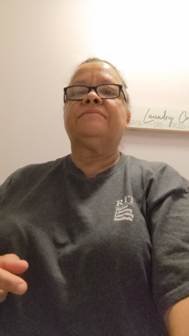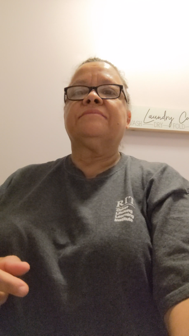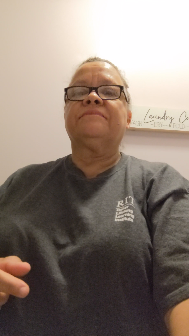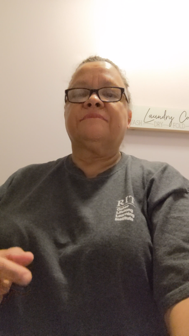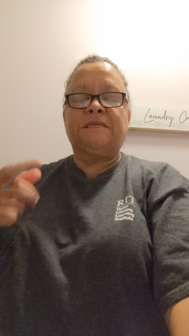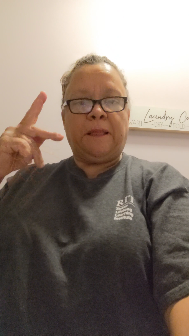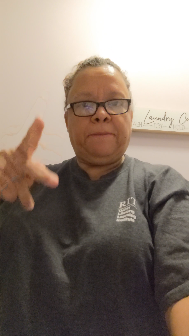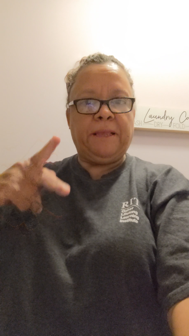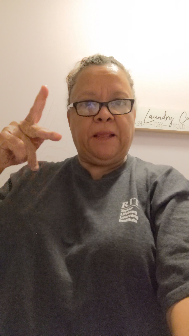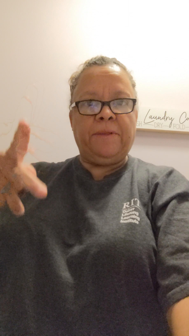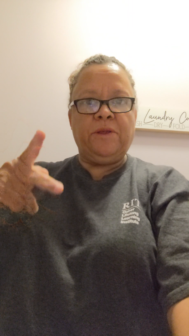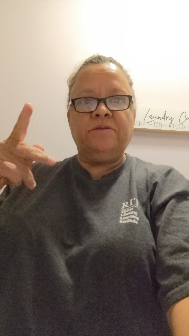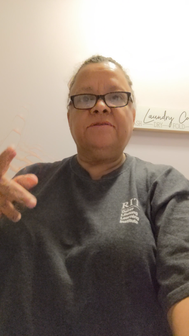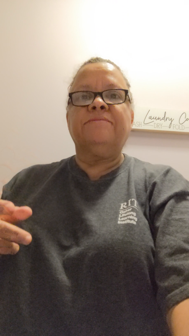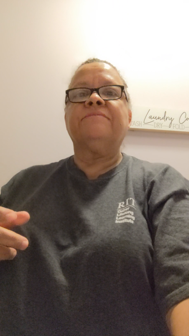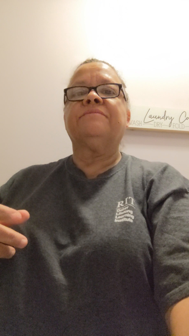people